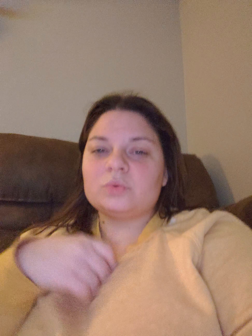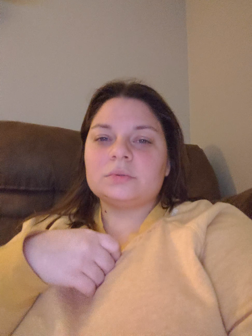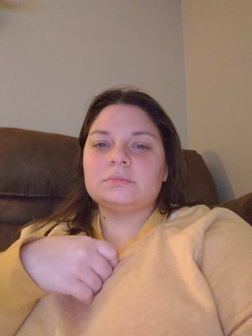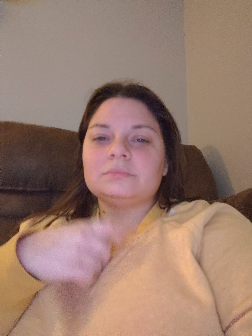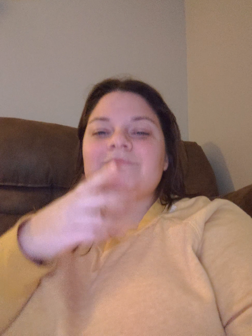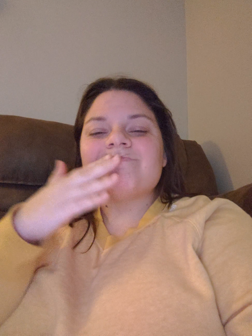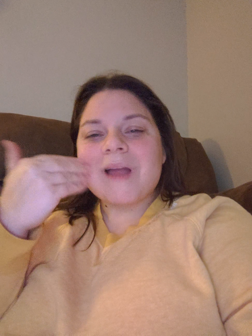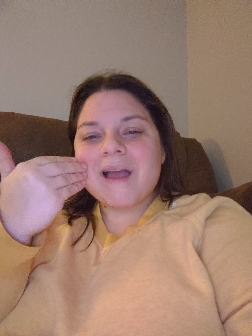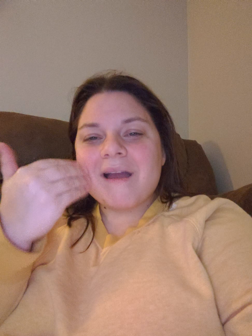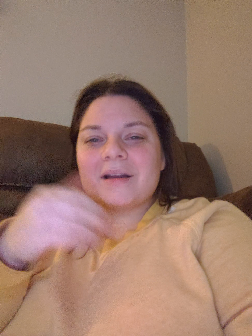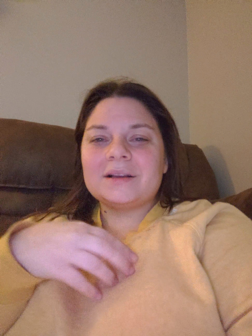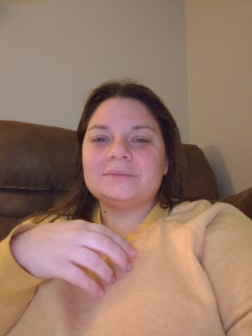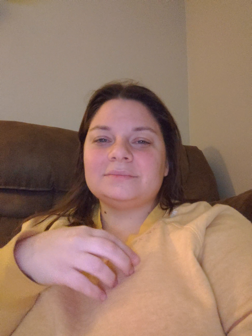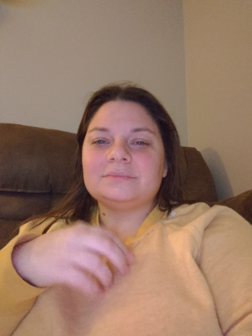smile